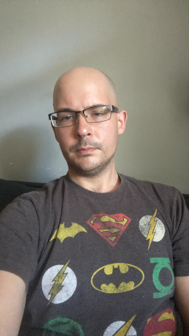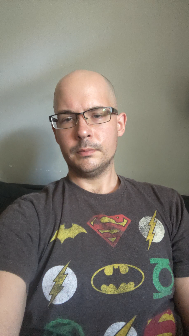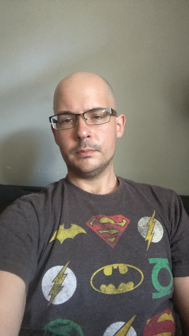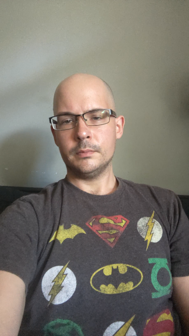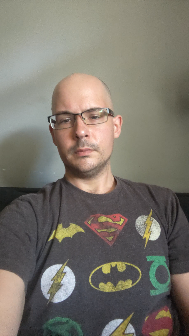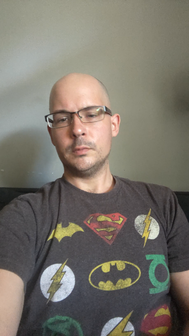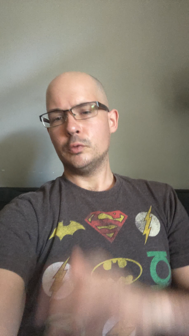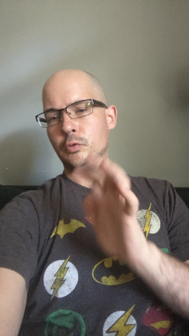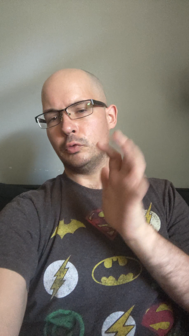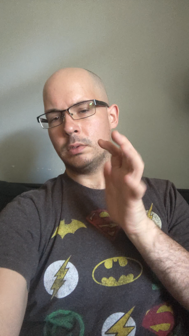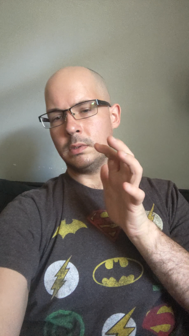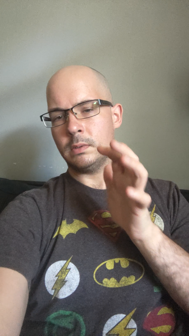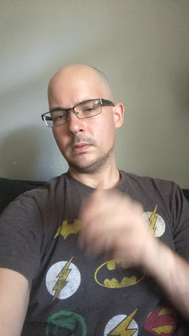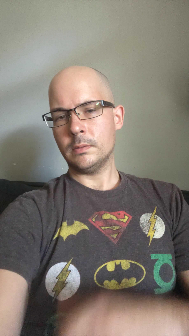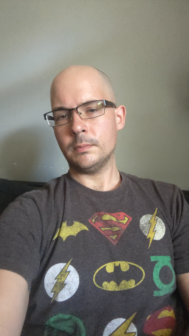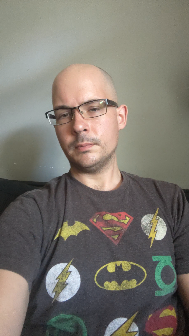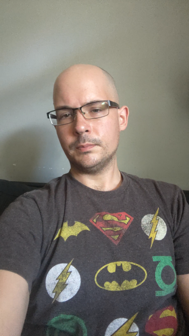cheese